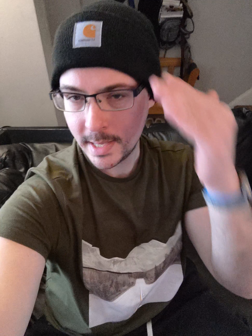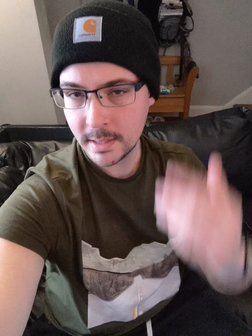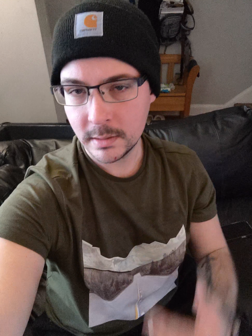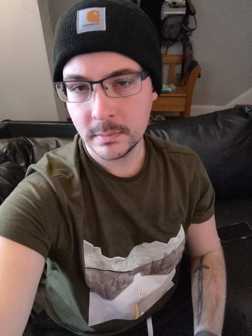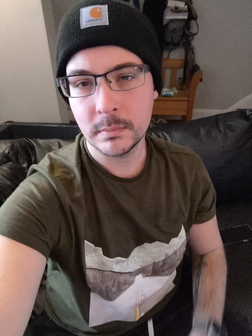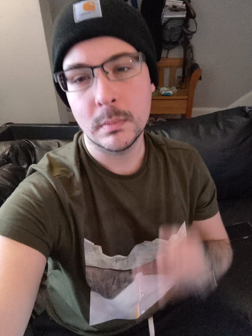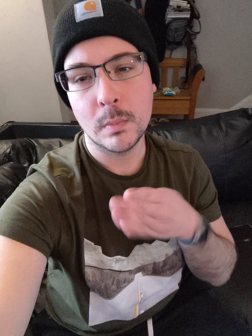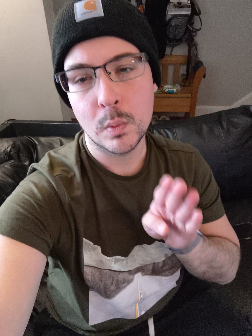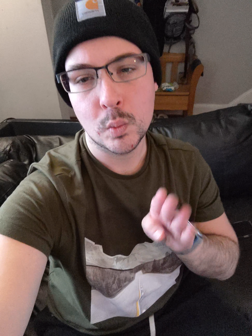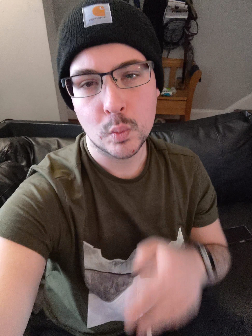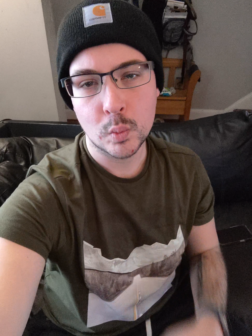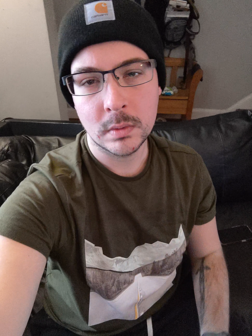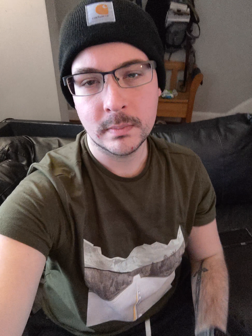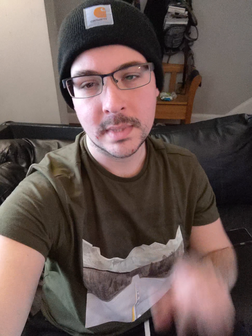blue